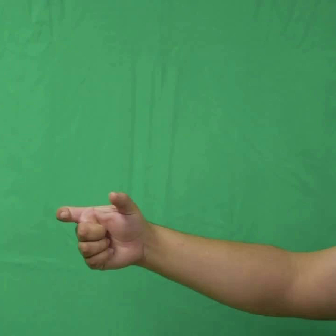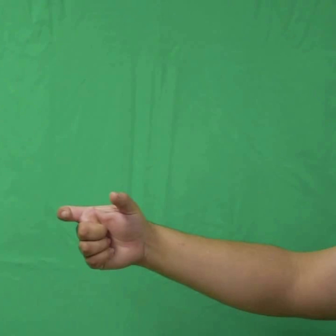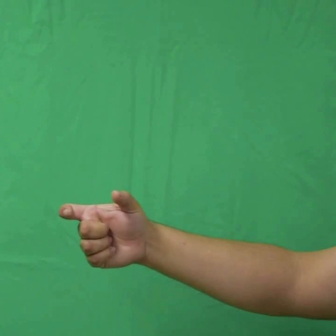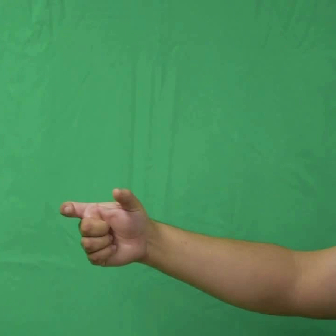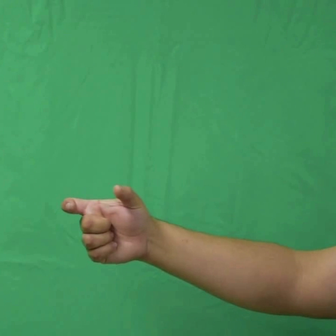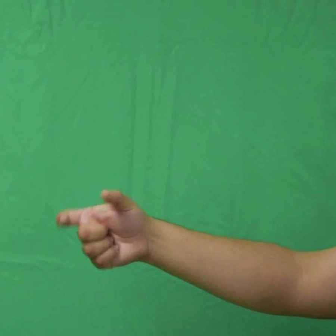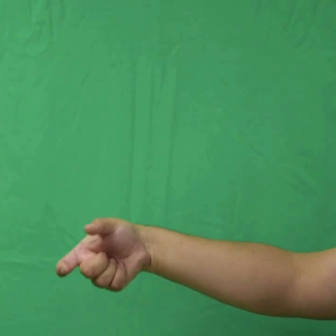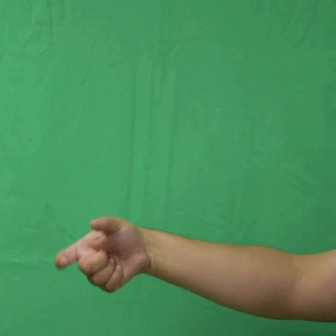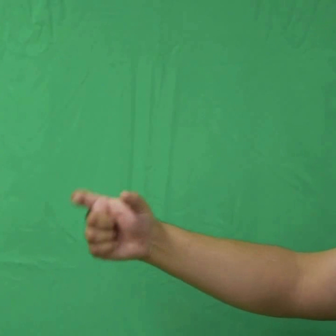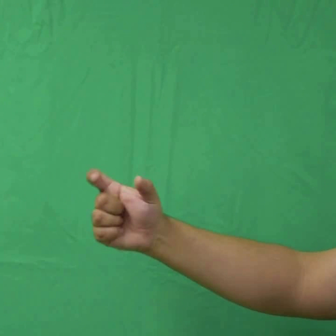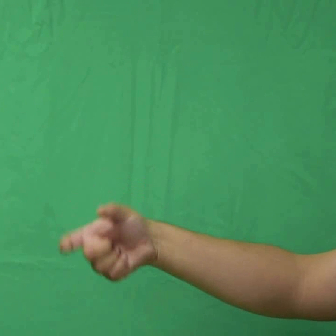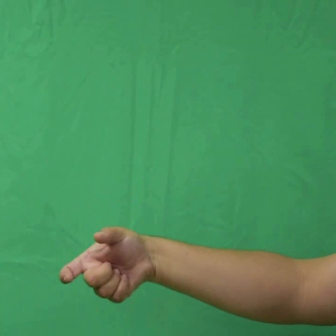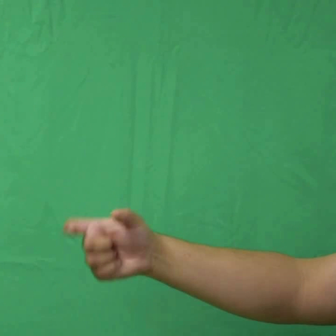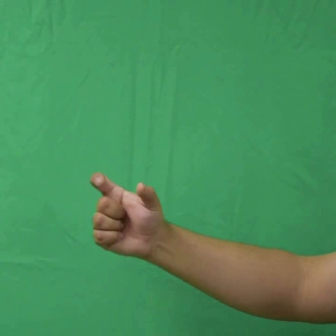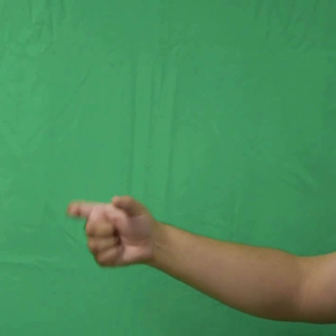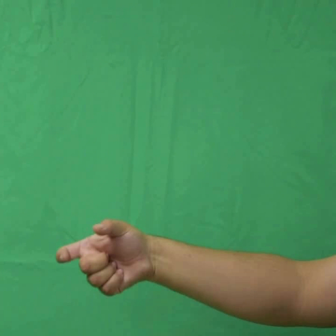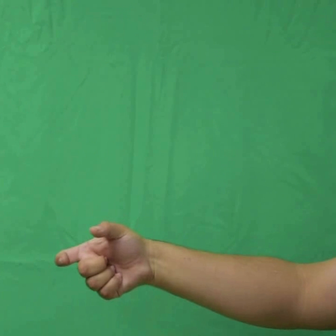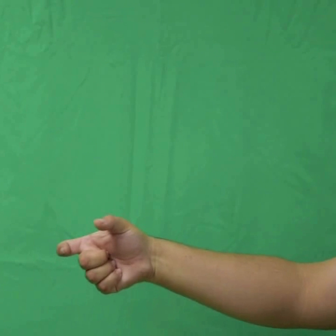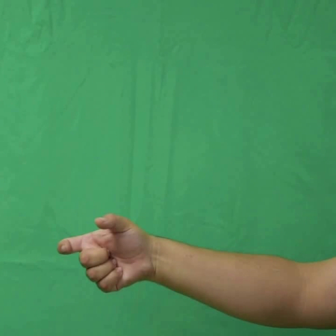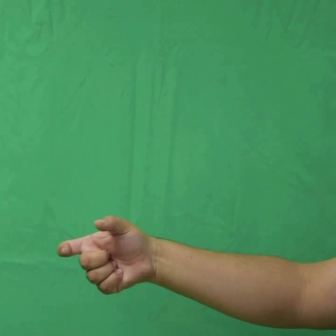Q